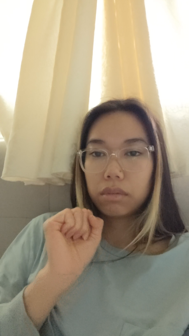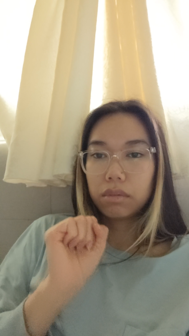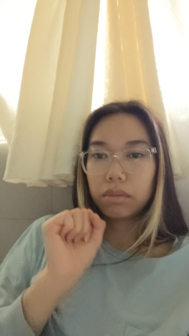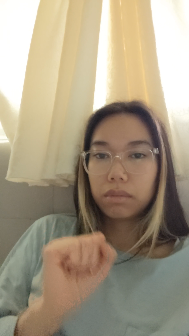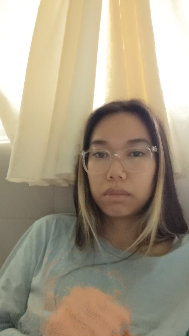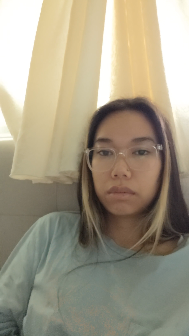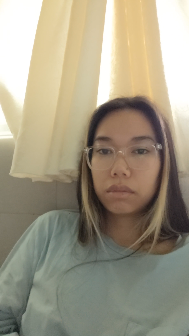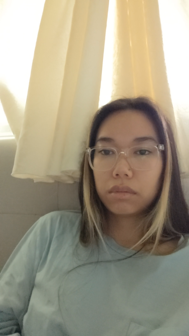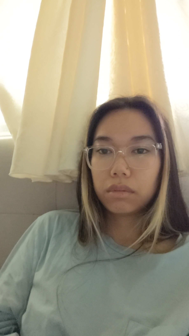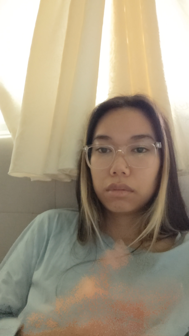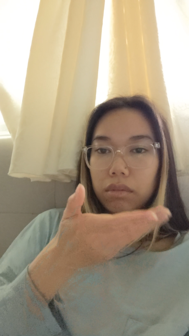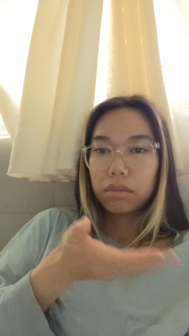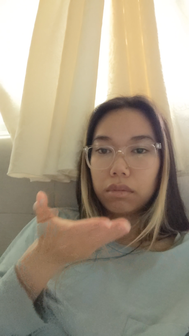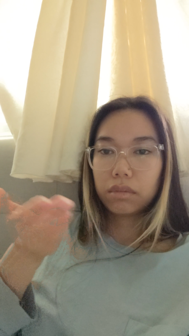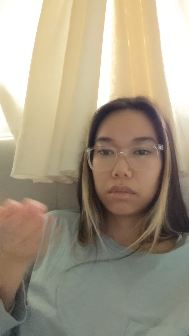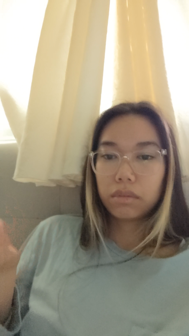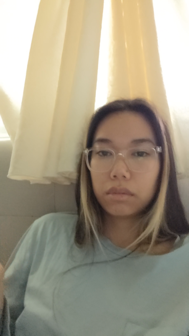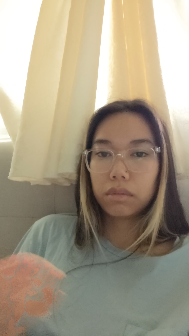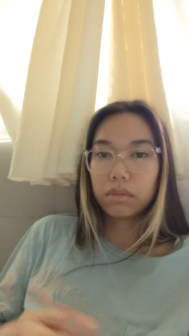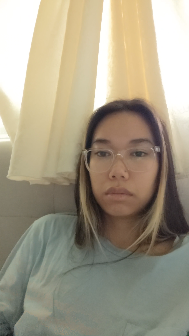carry